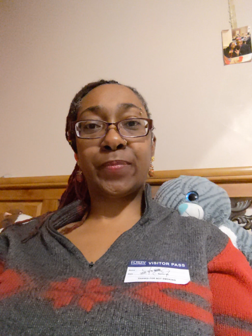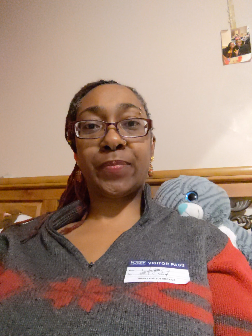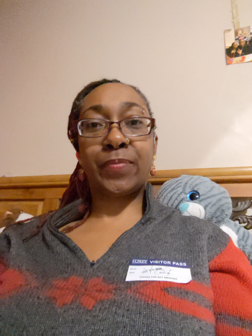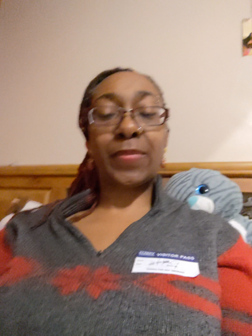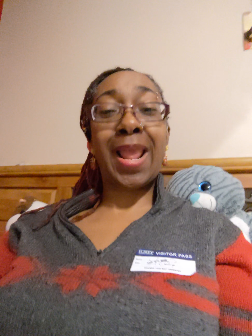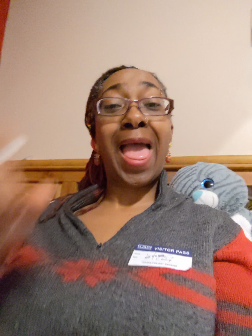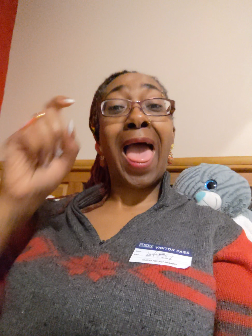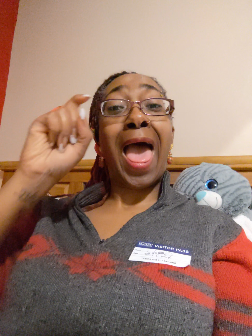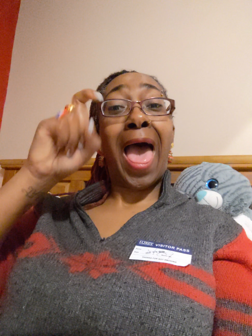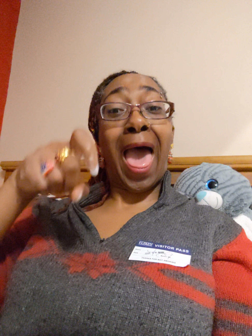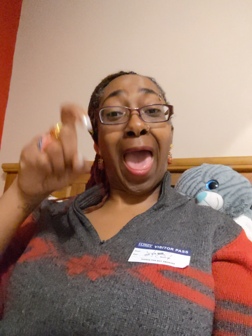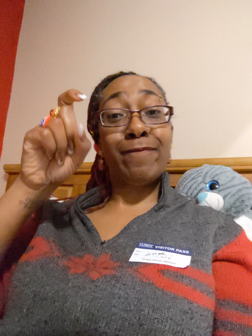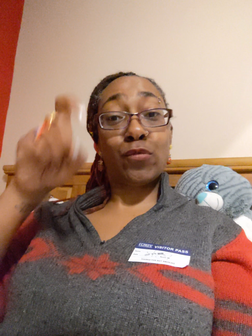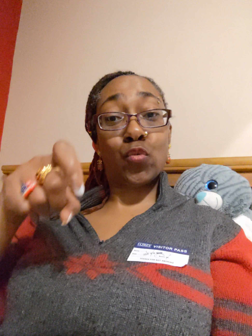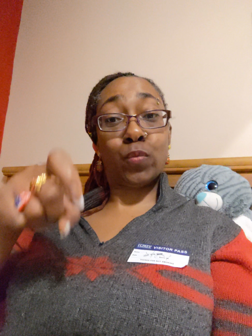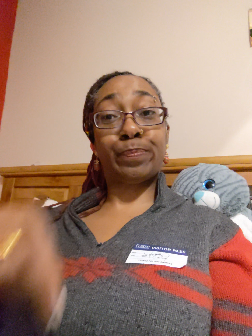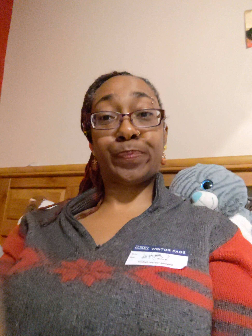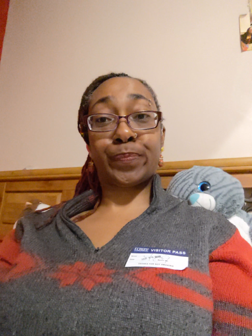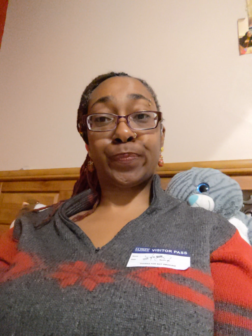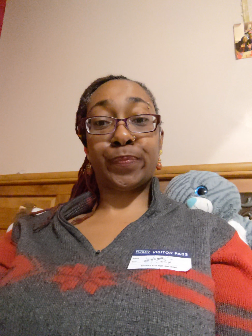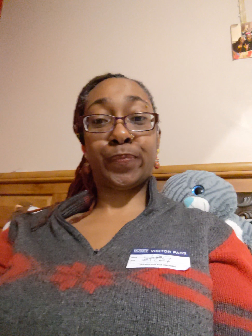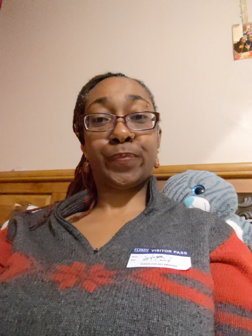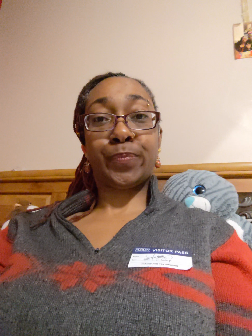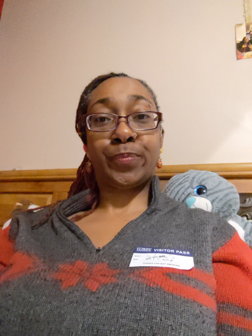have to